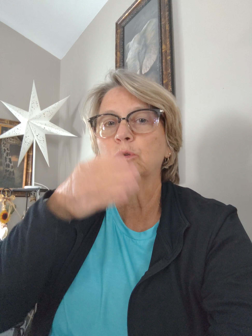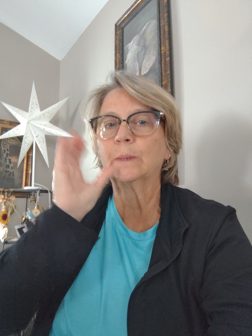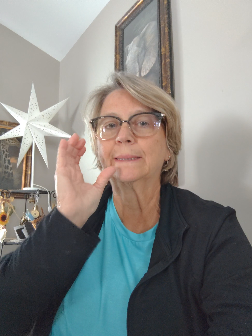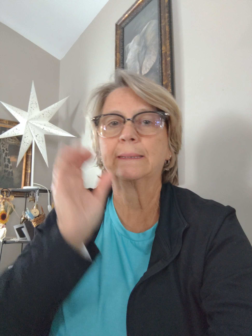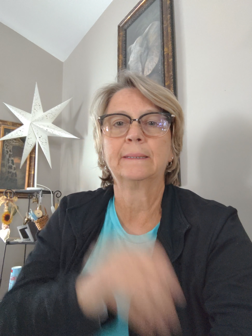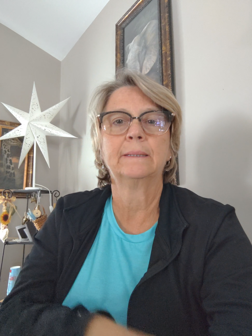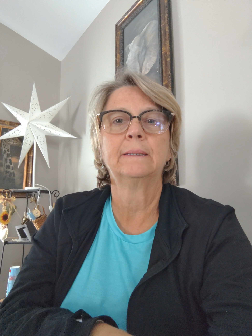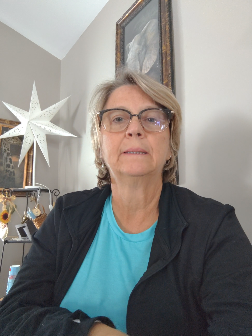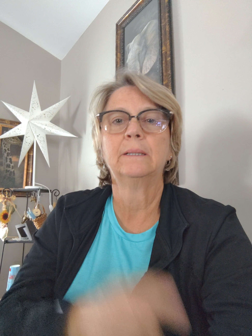drink